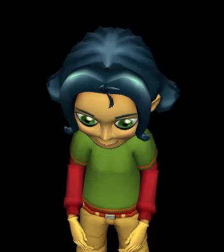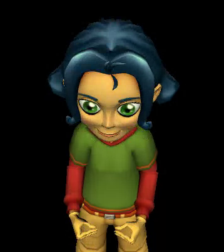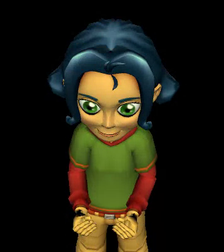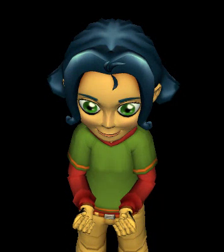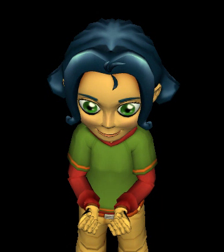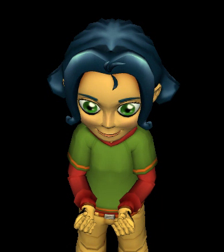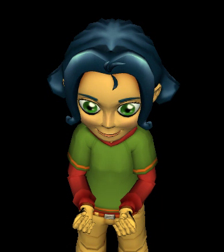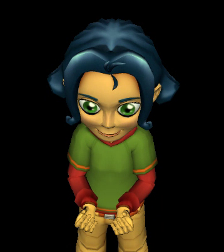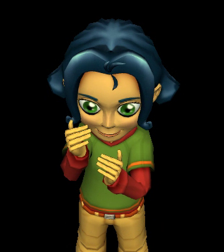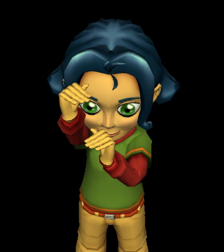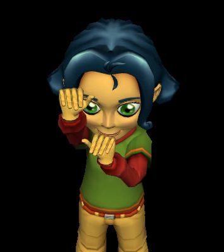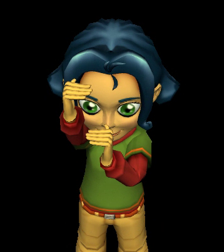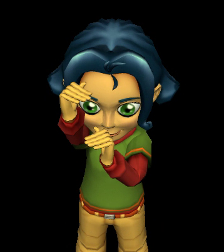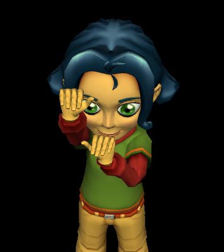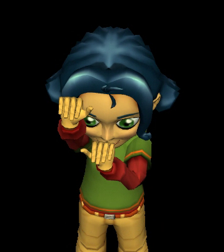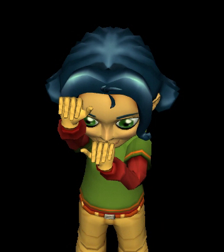أجنبي